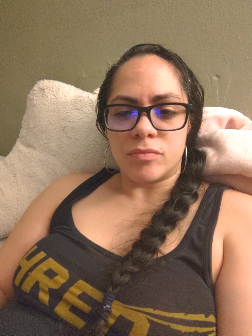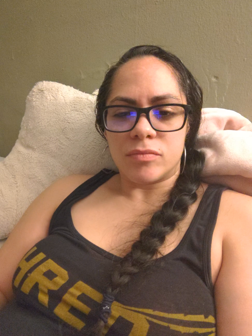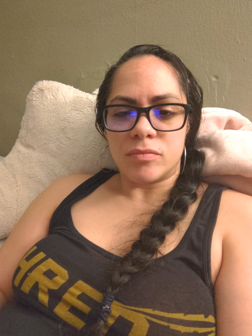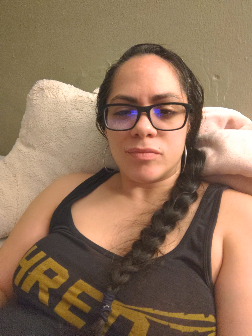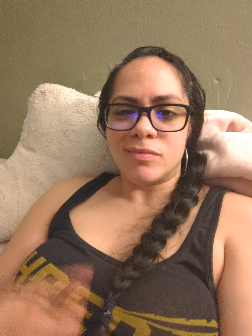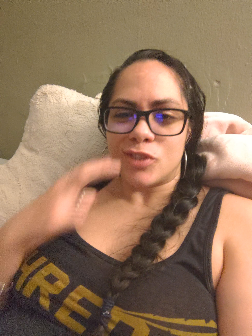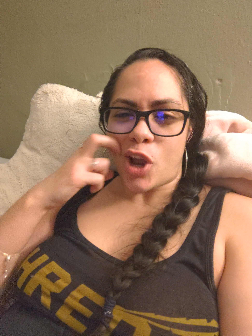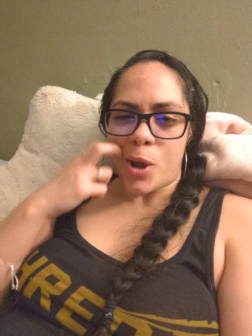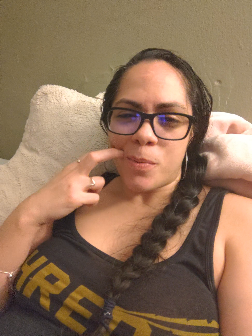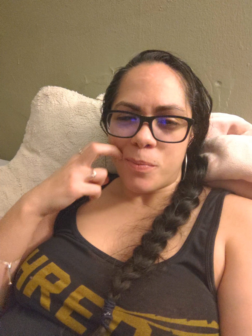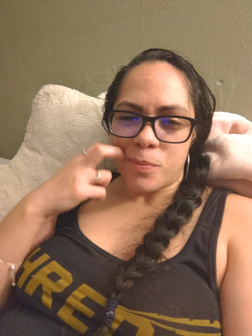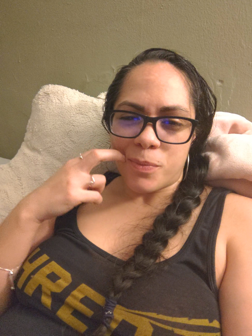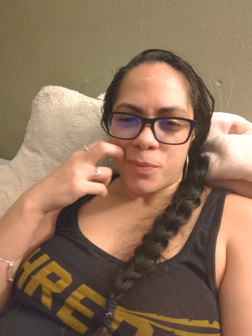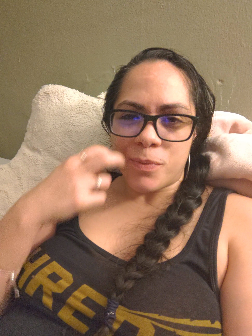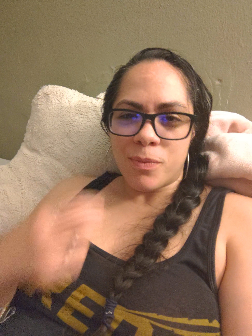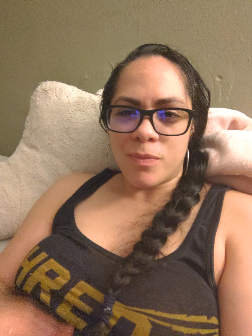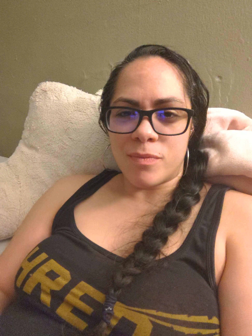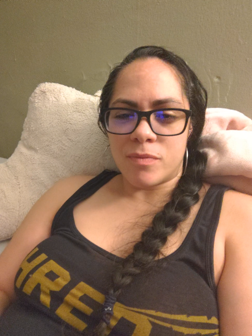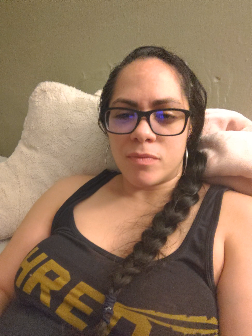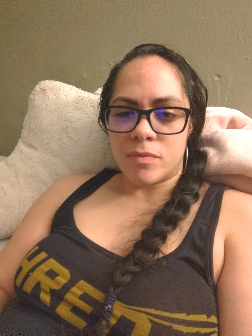gum